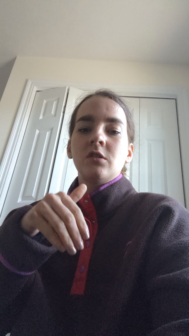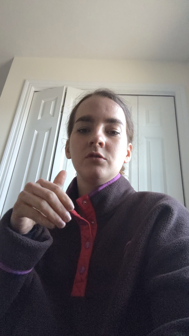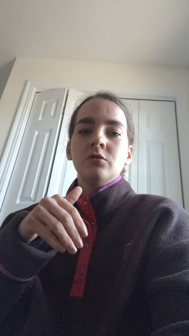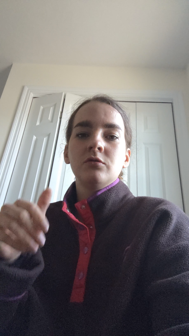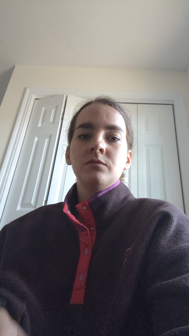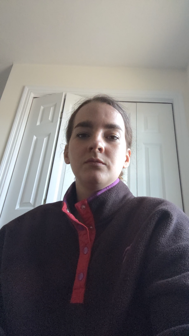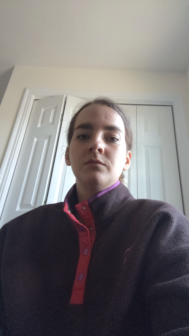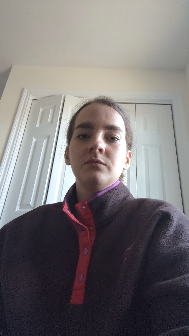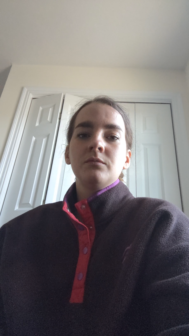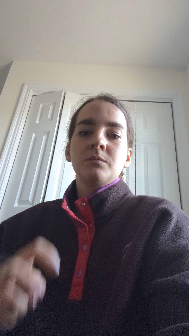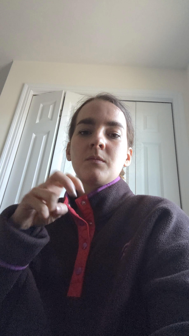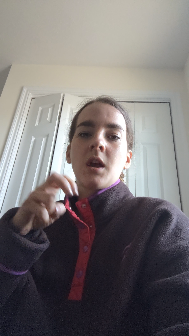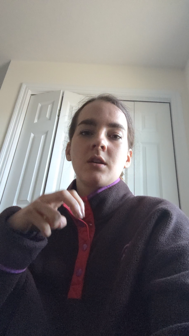potato